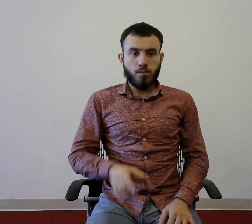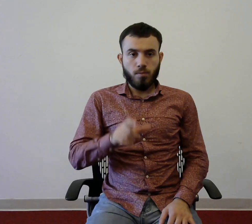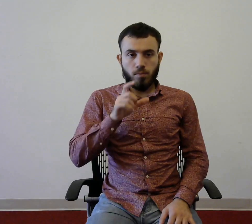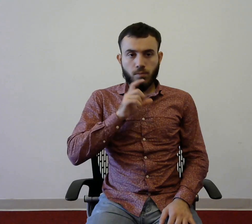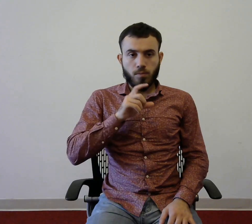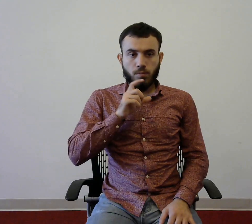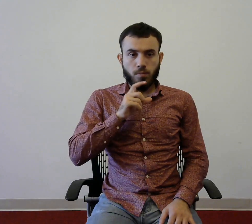dondurma